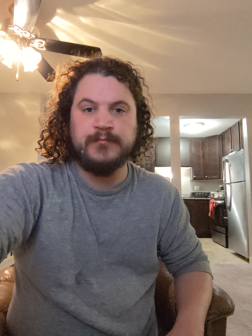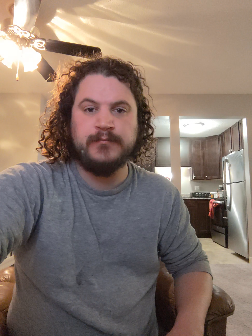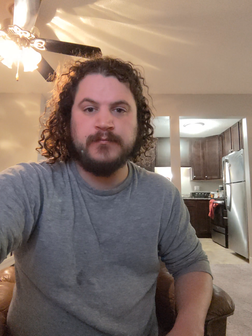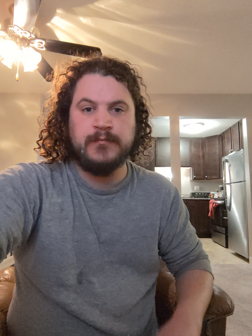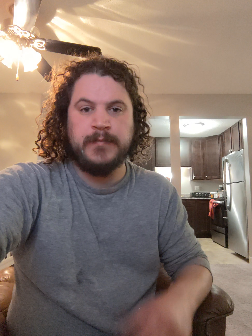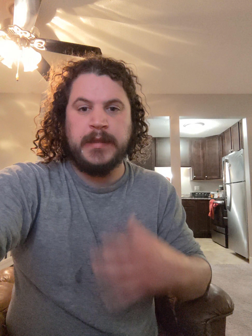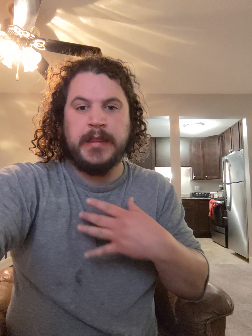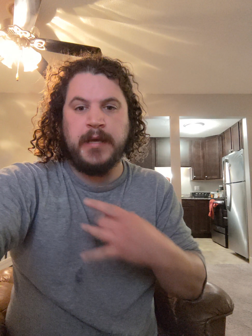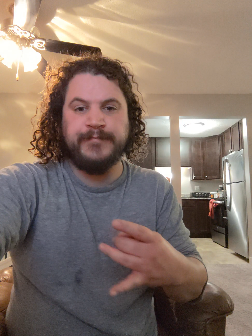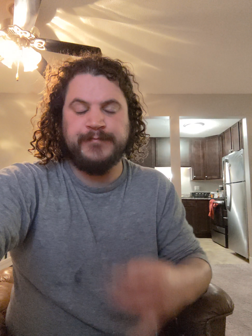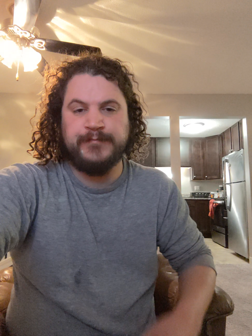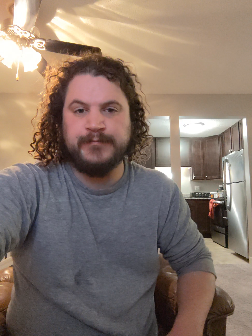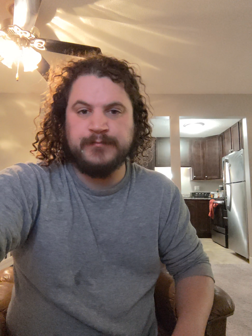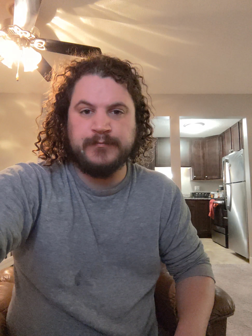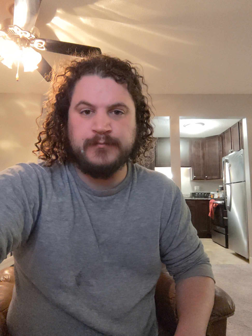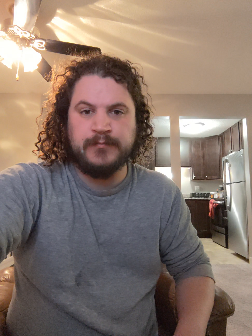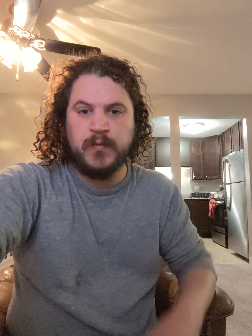like